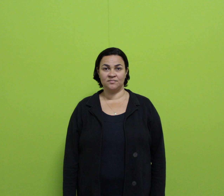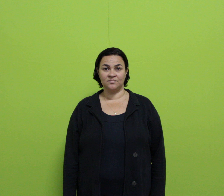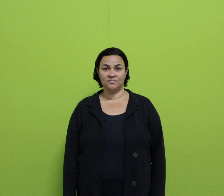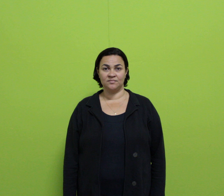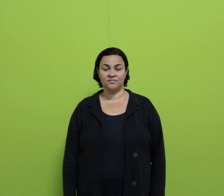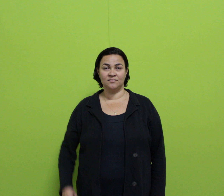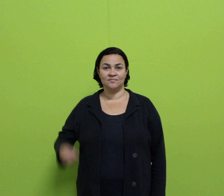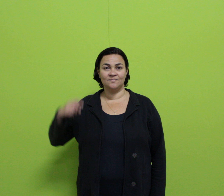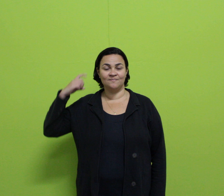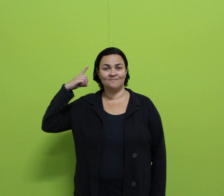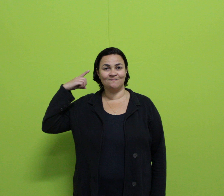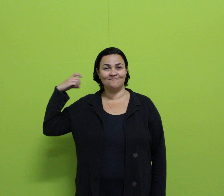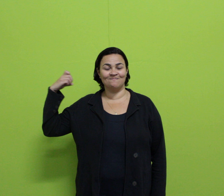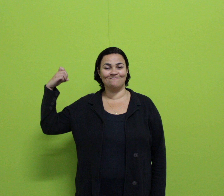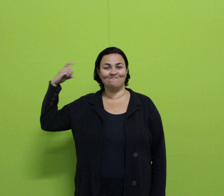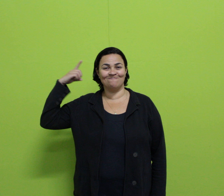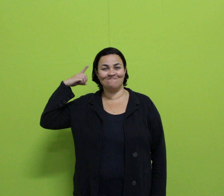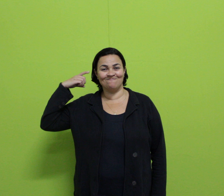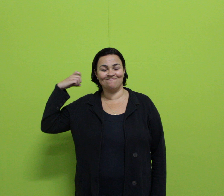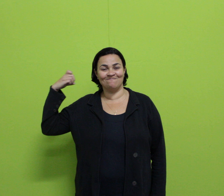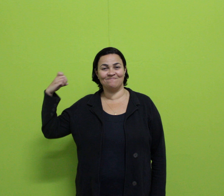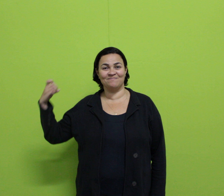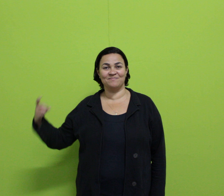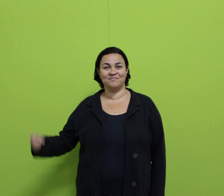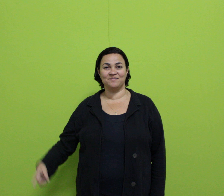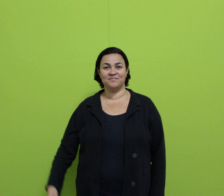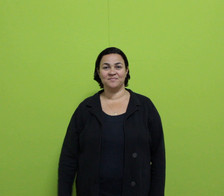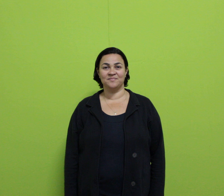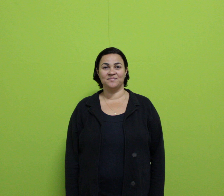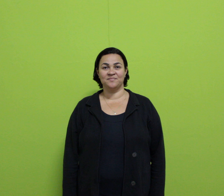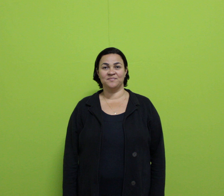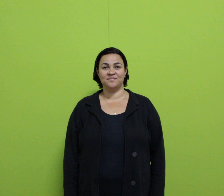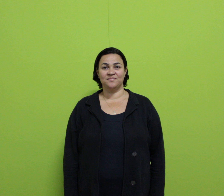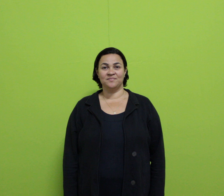barulho